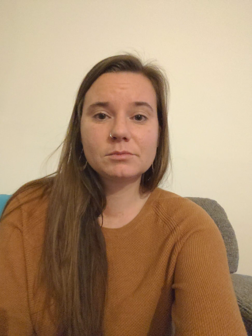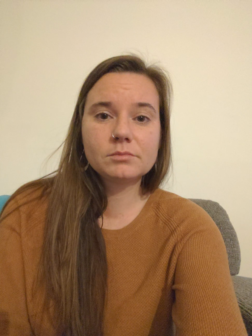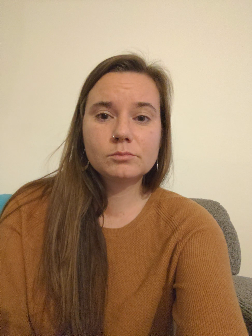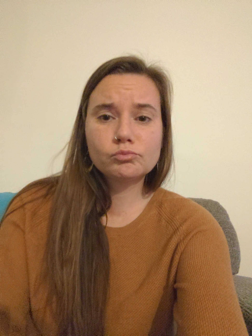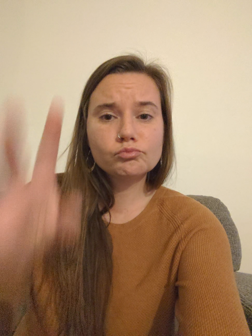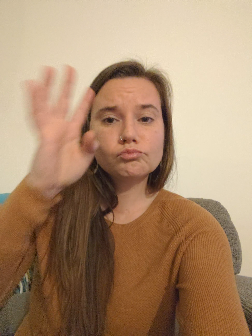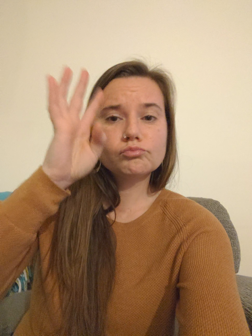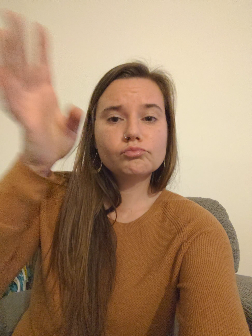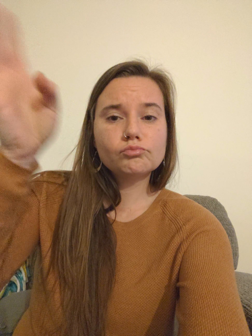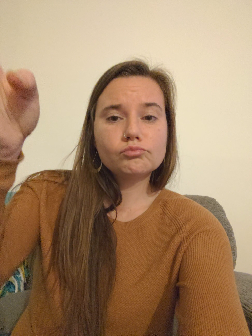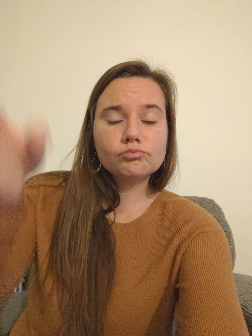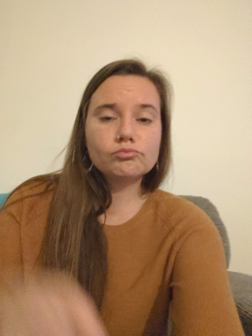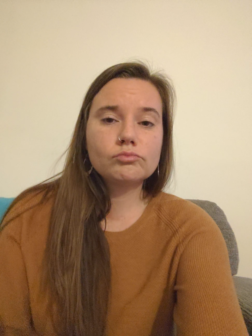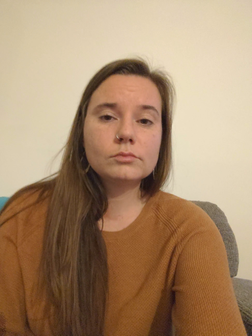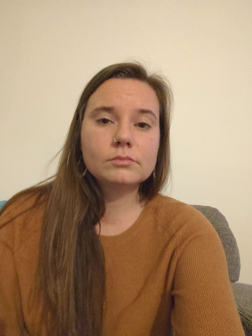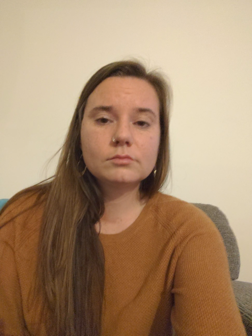pretend